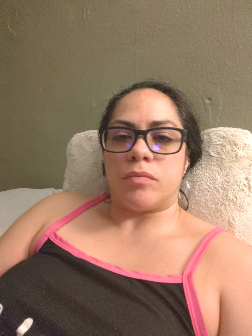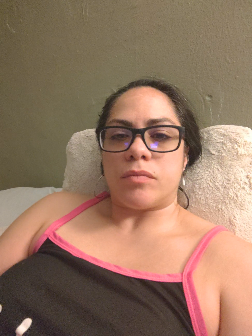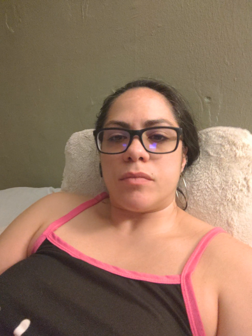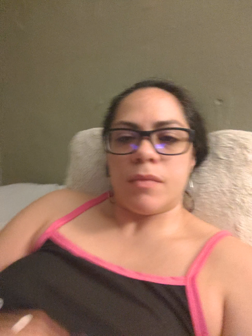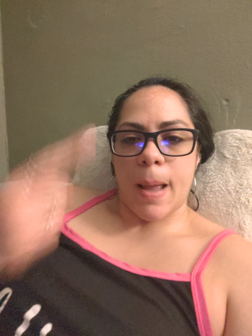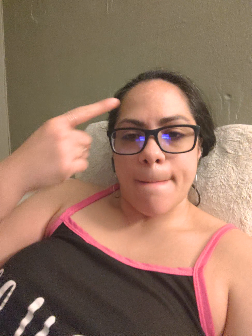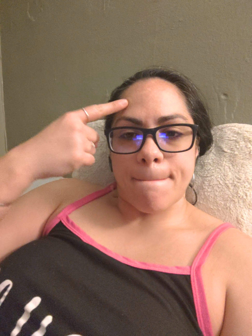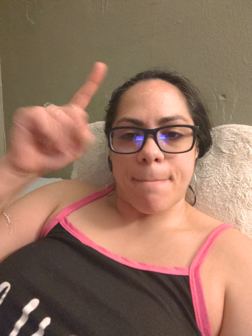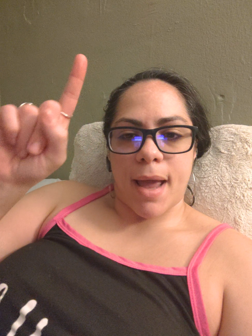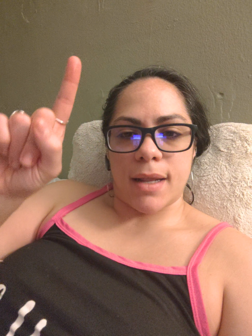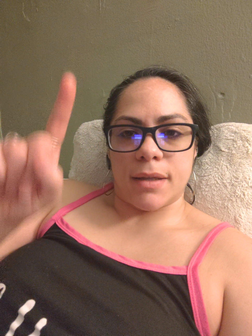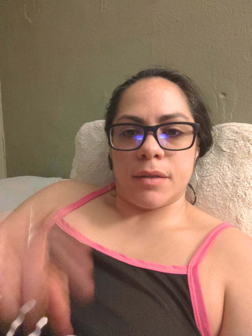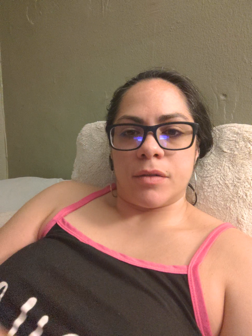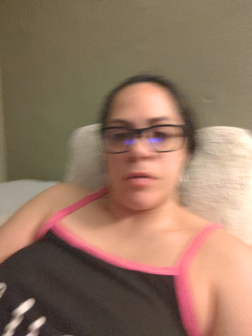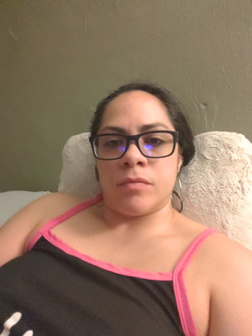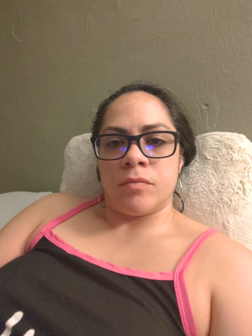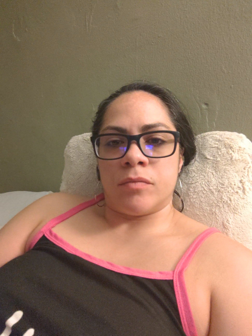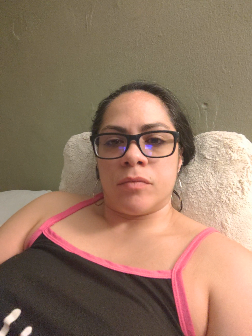penny